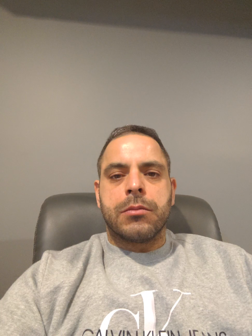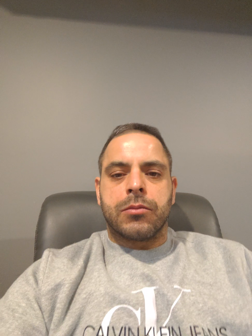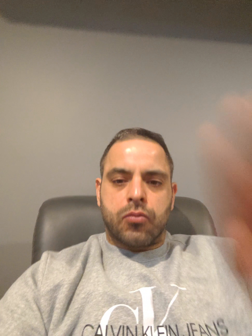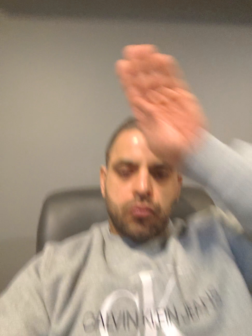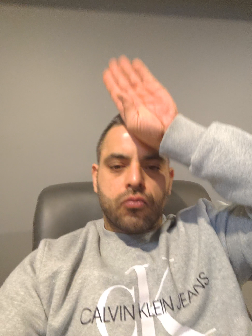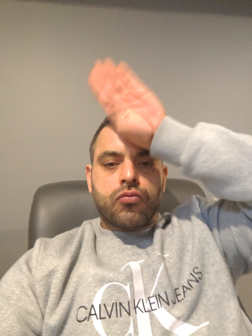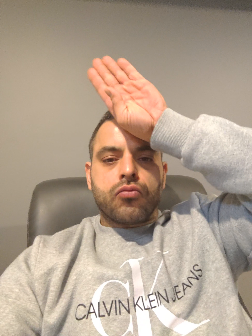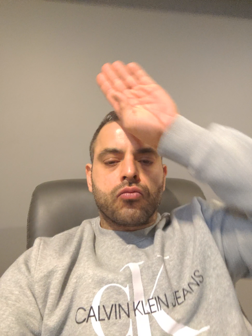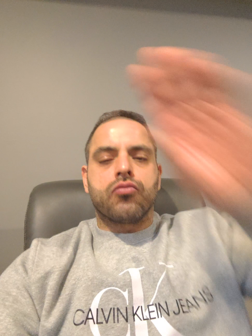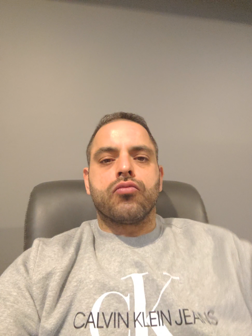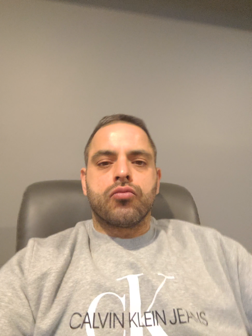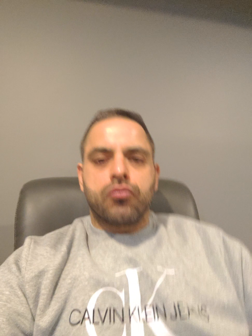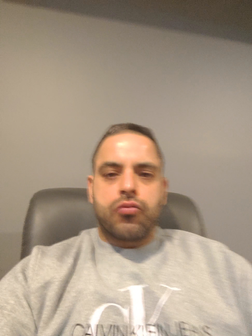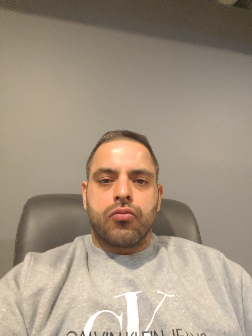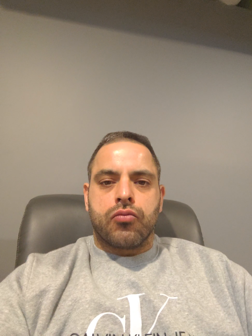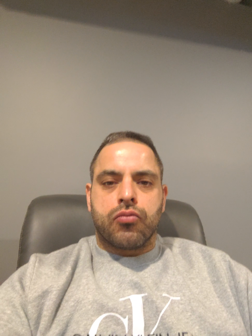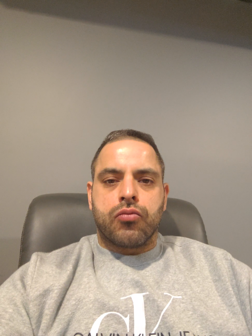fireman